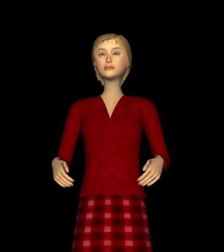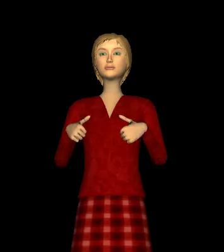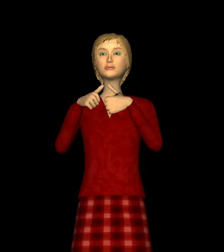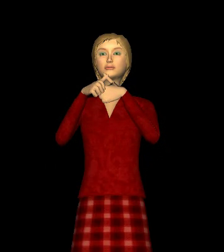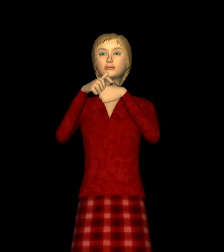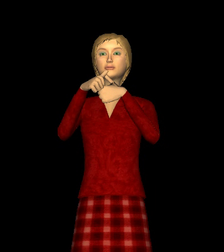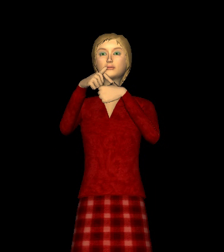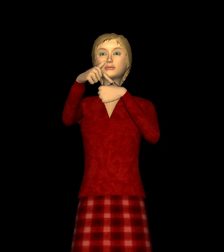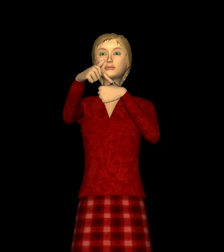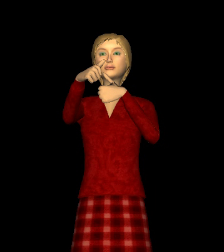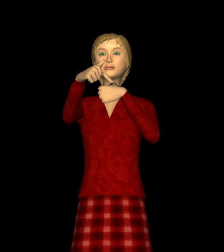مسافة